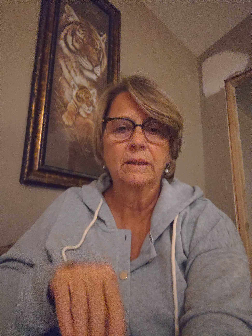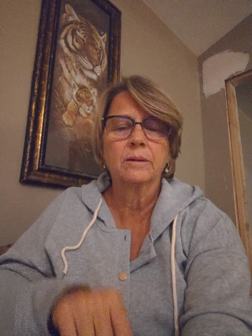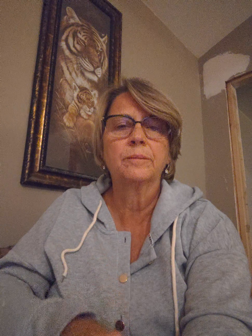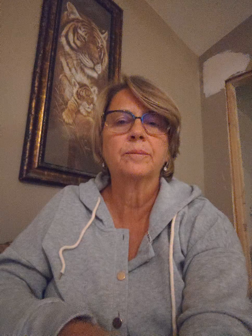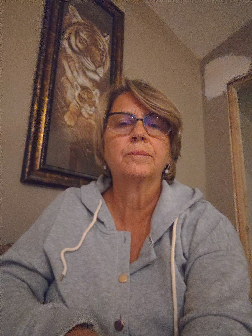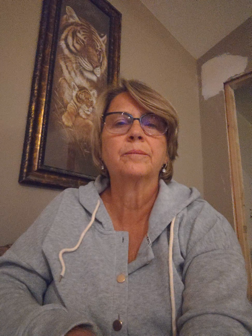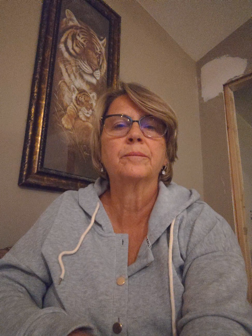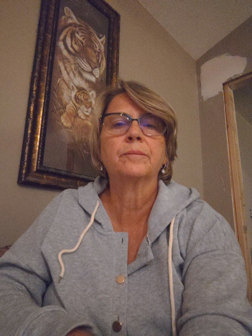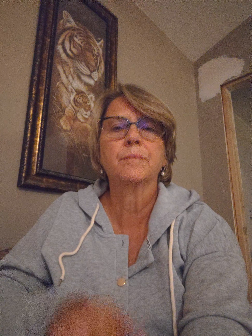bee